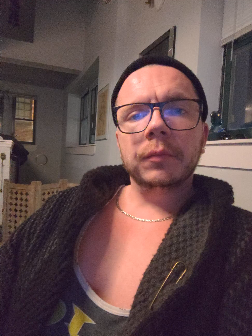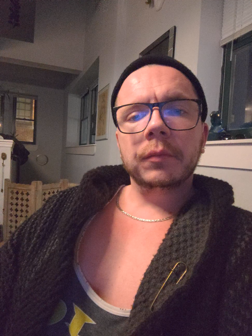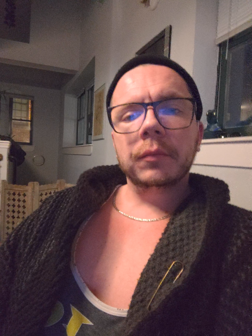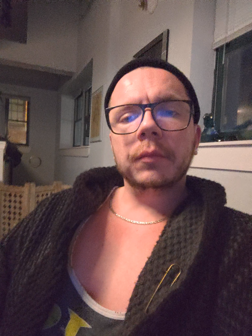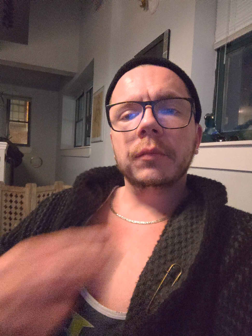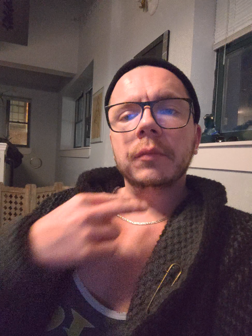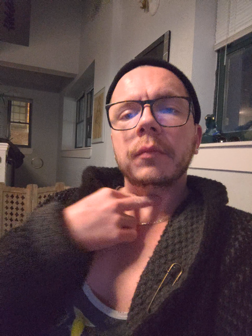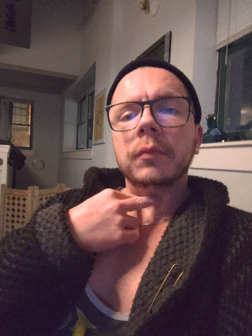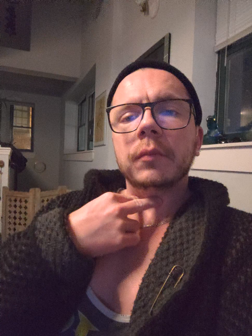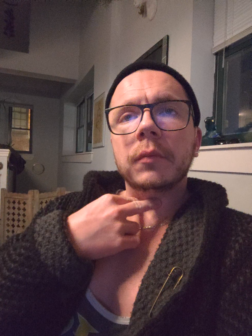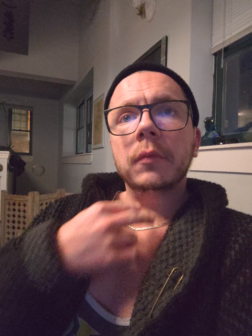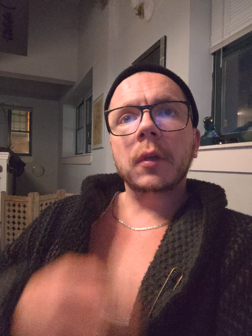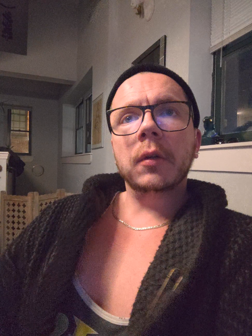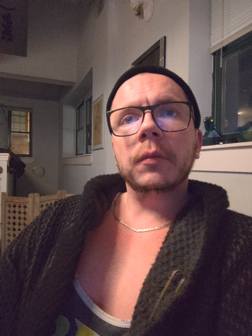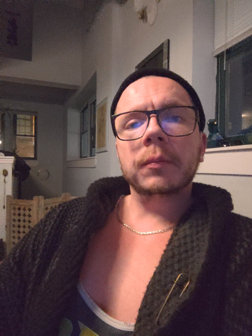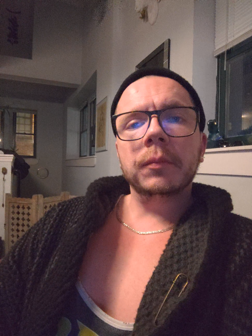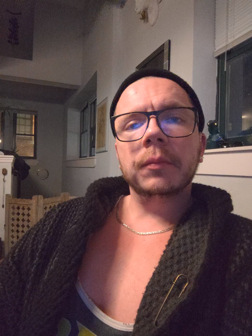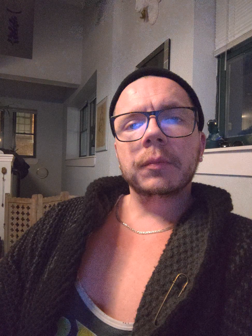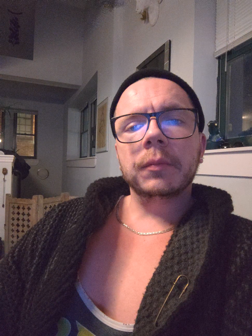stuck